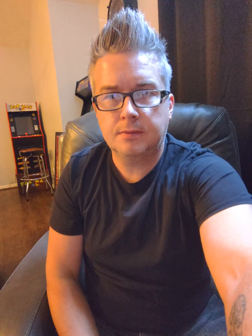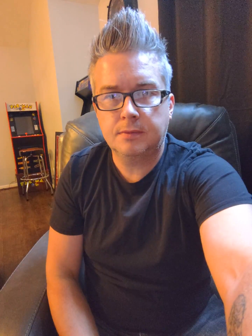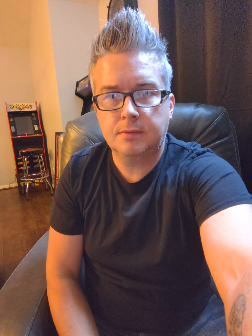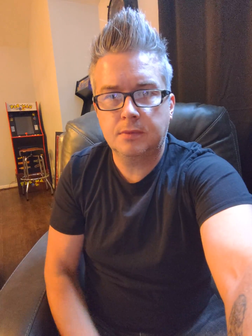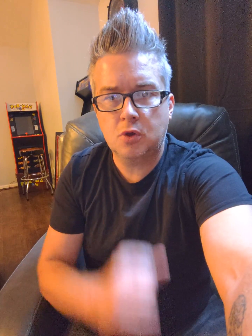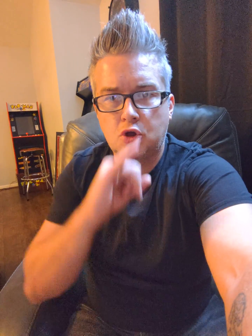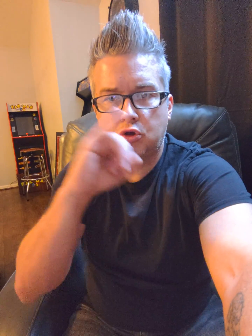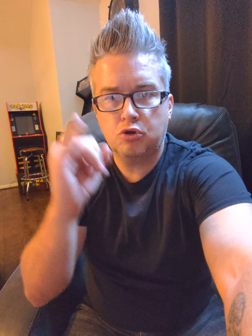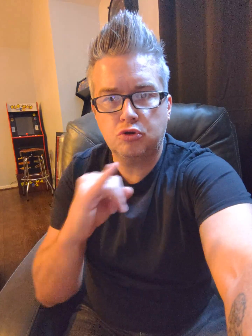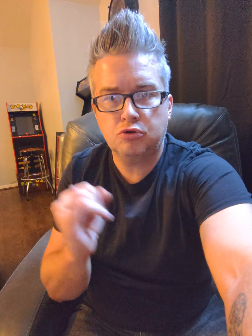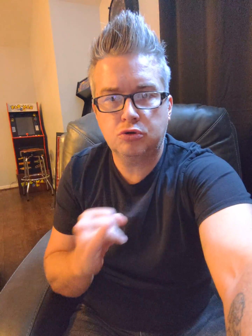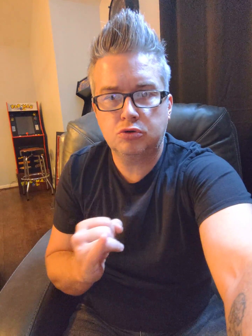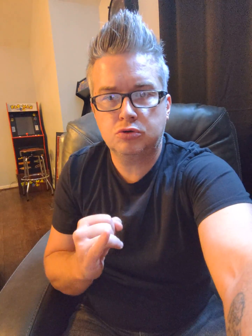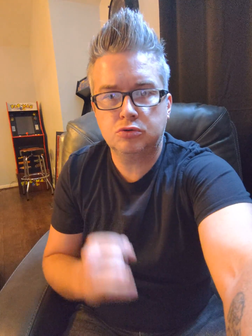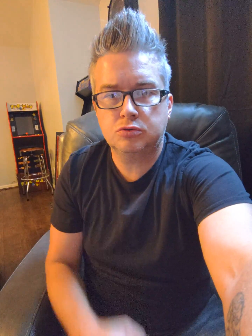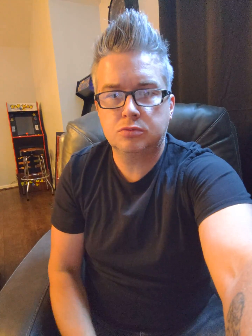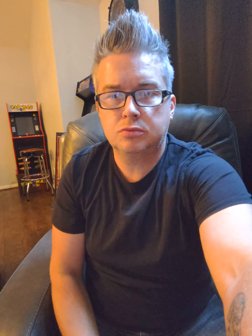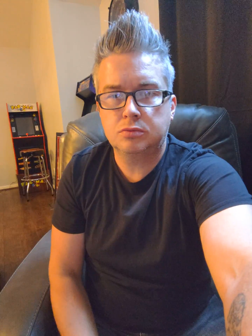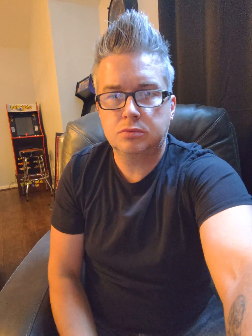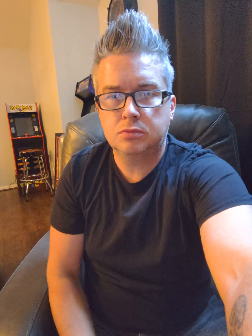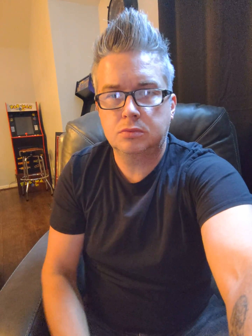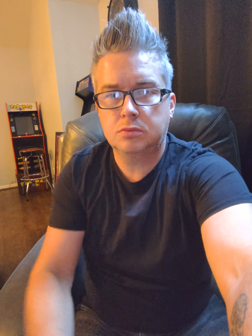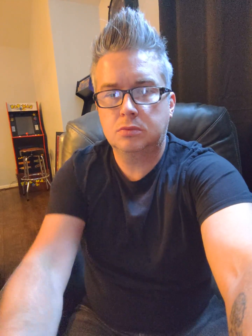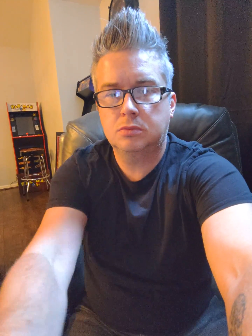draw